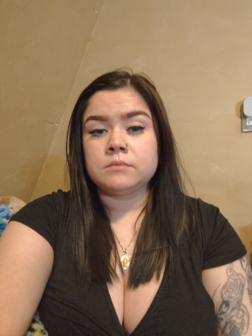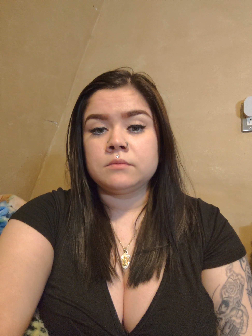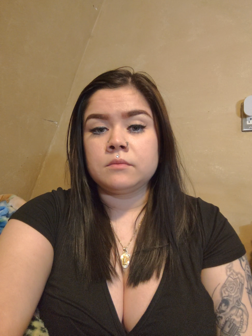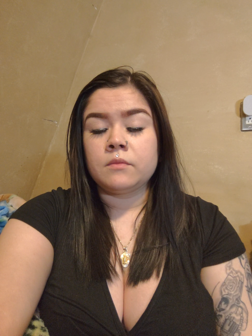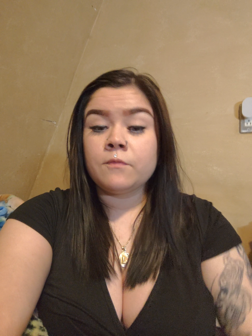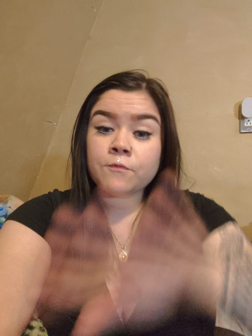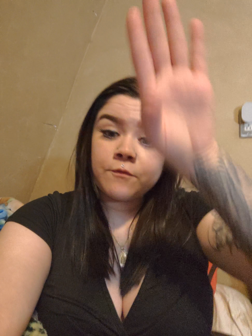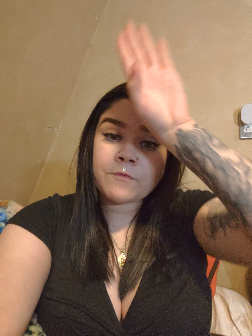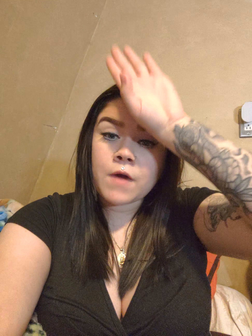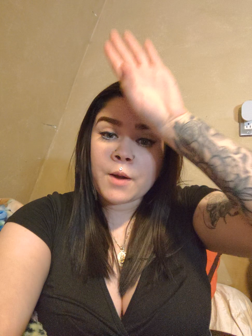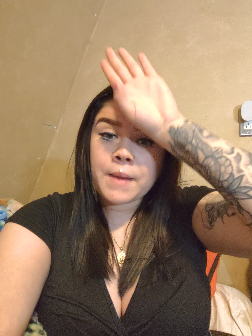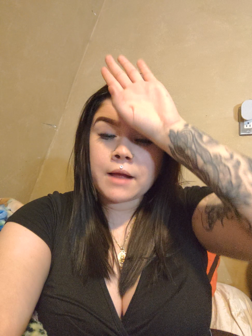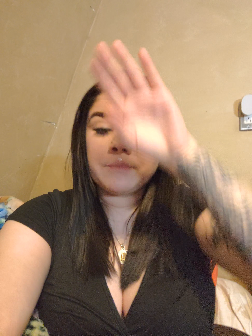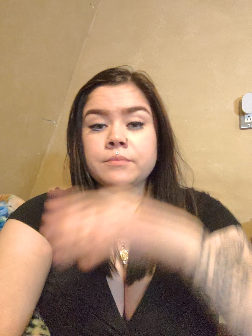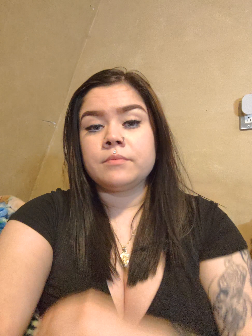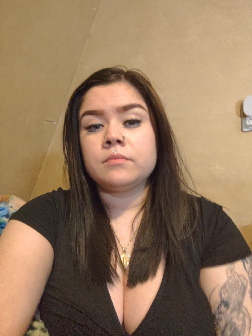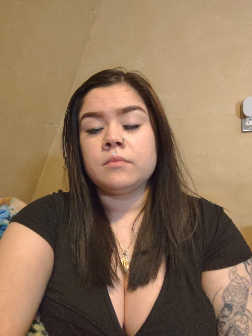fireman